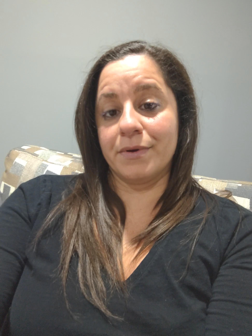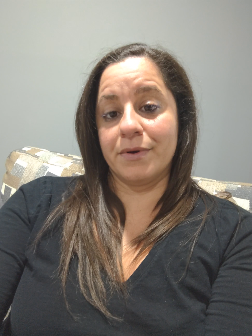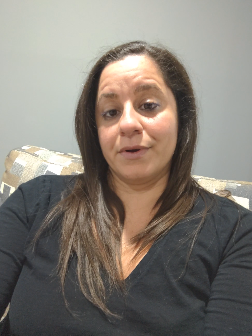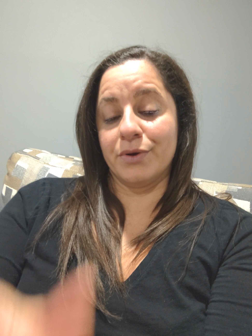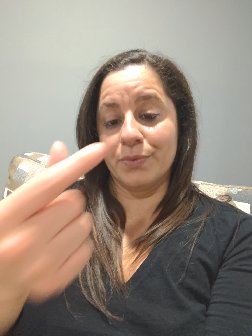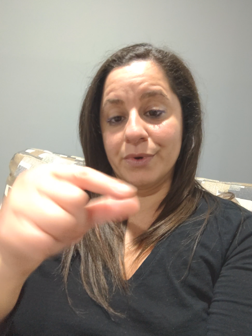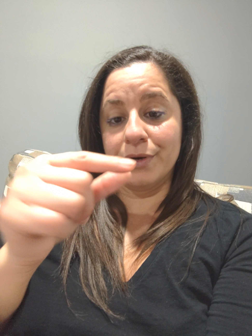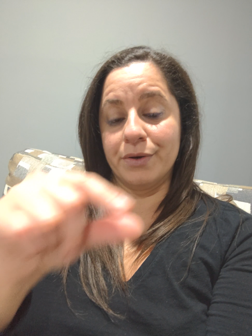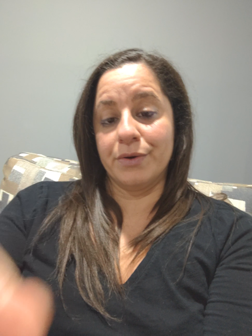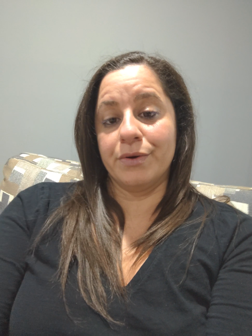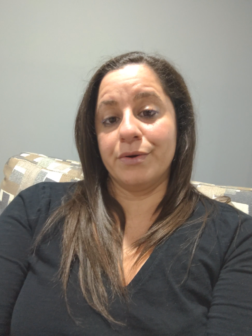green